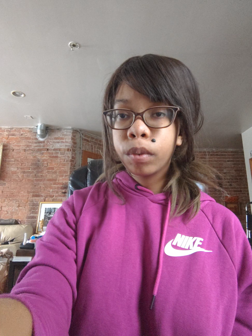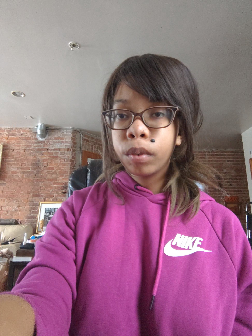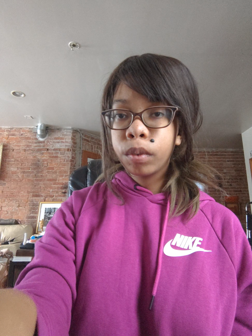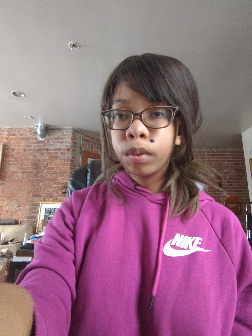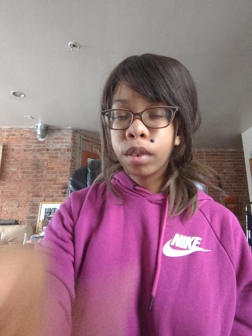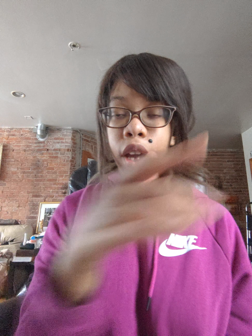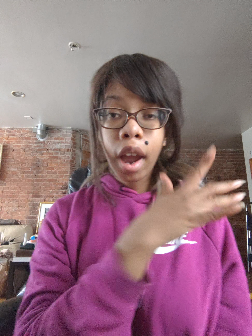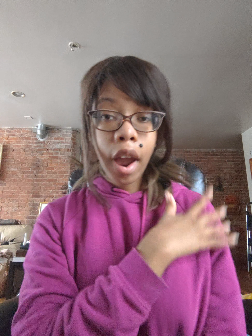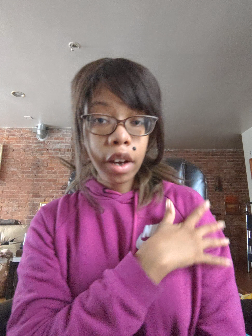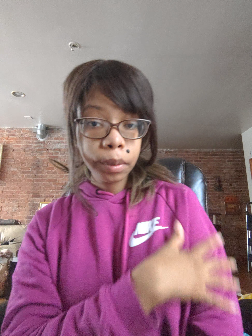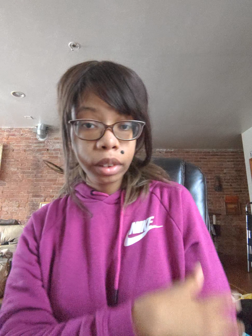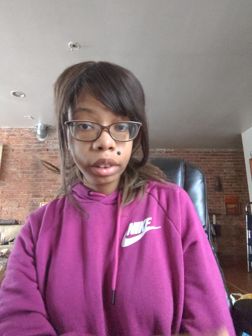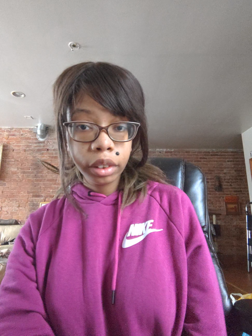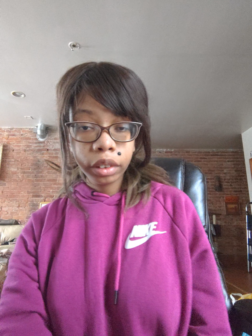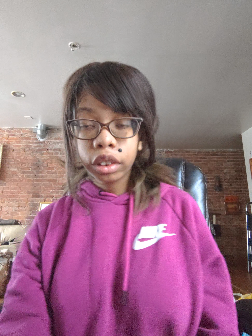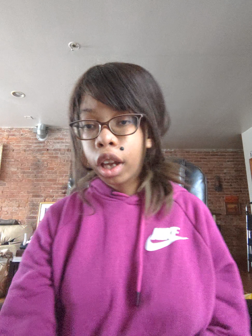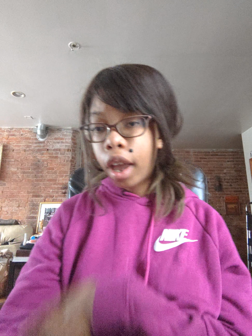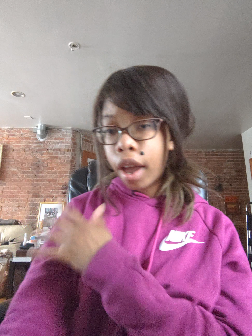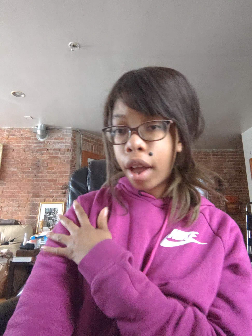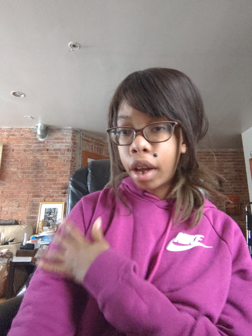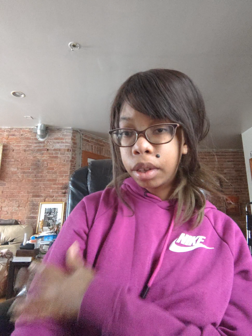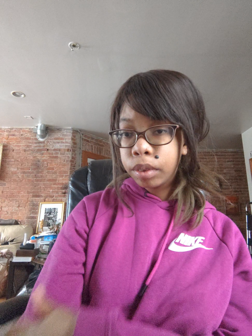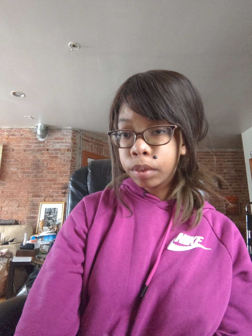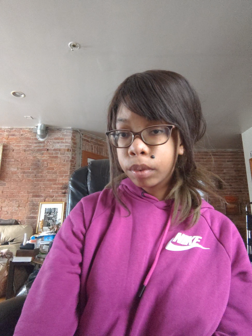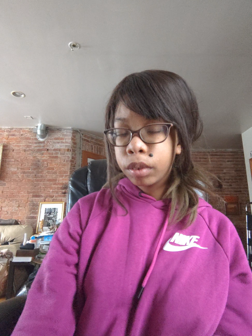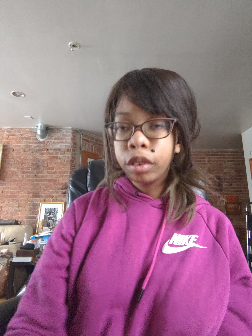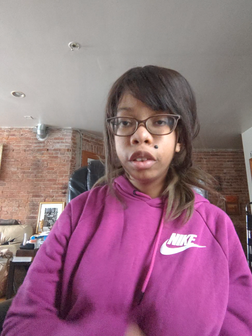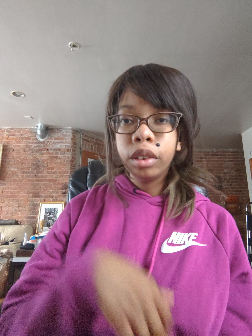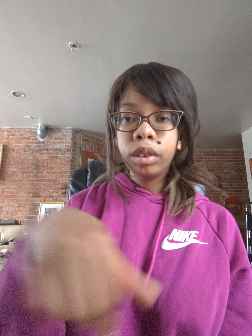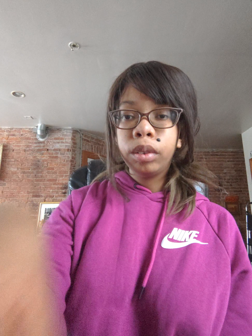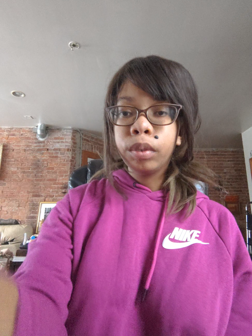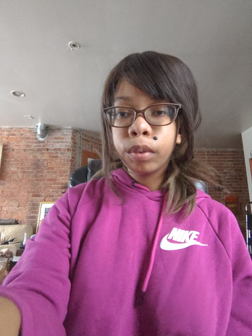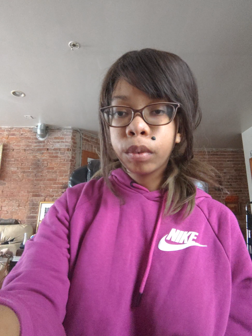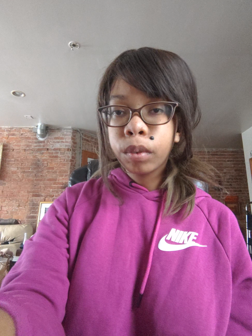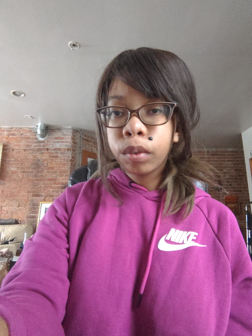arm